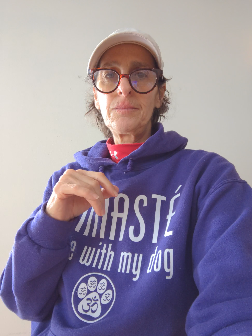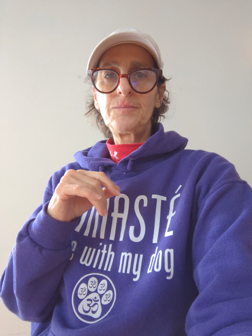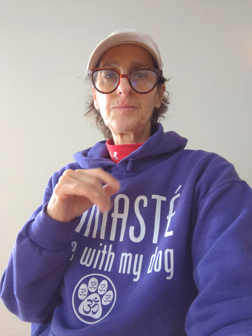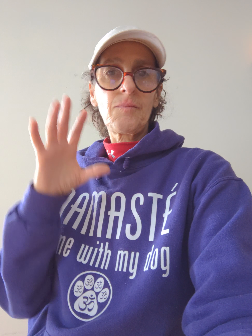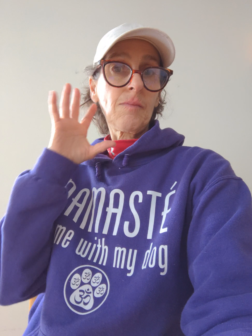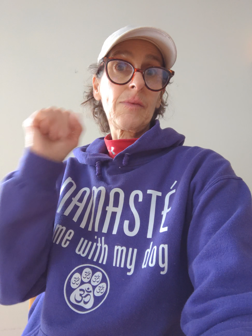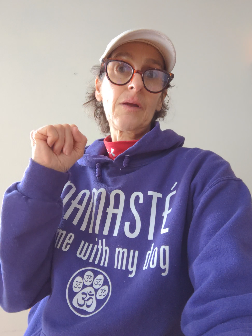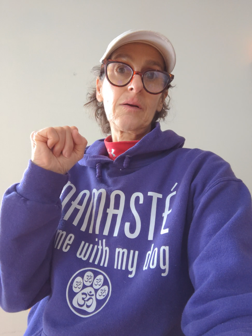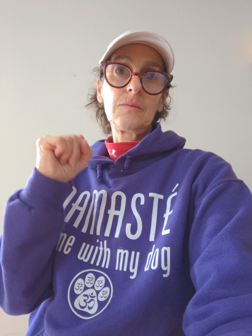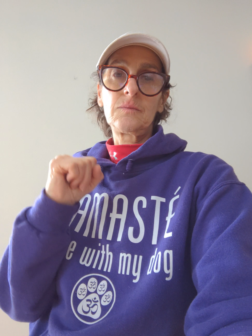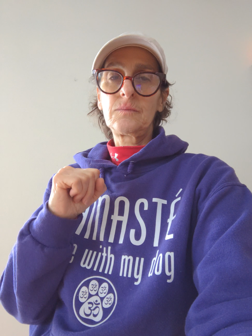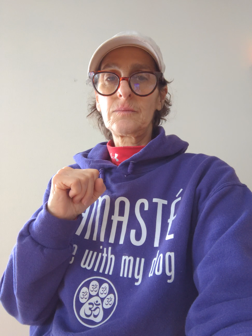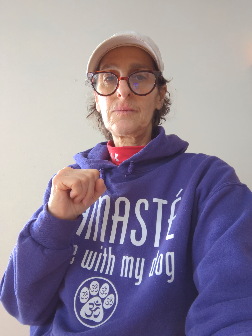loud